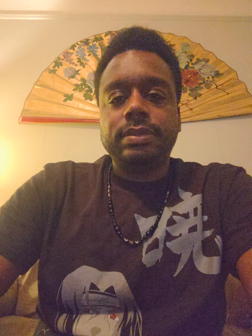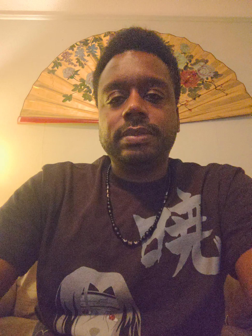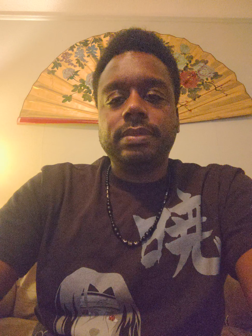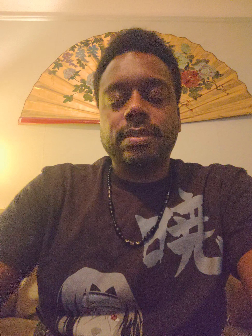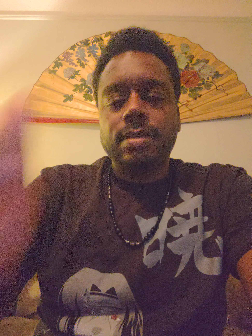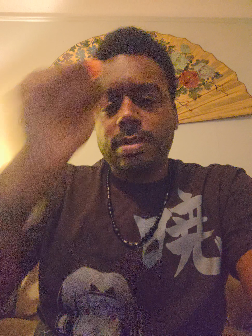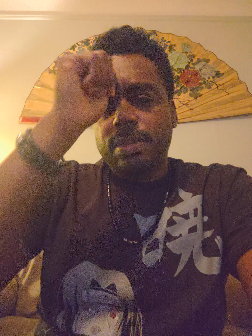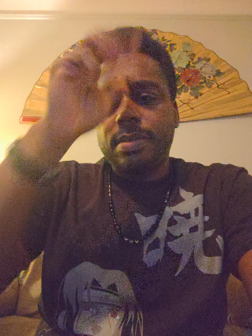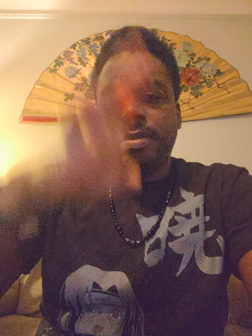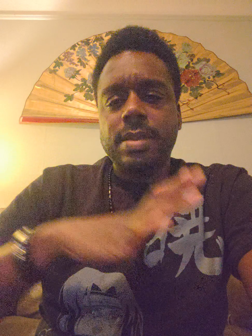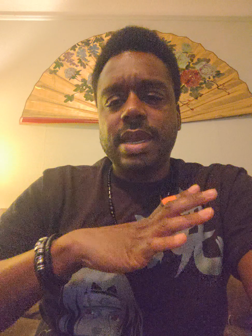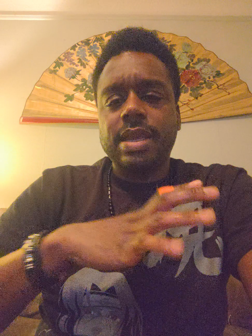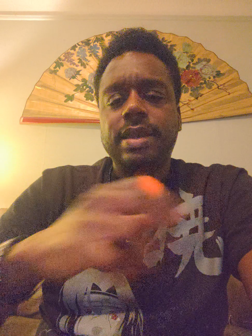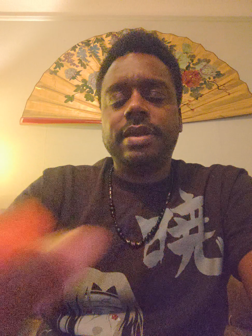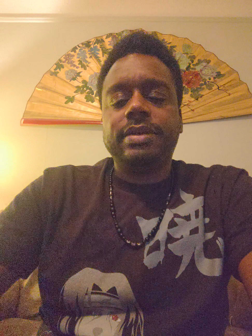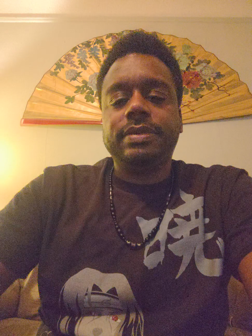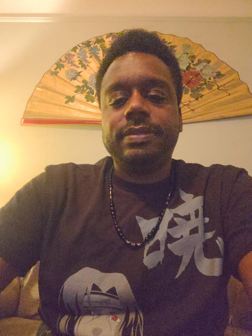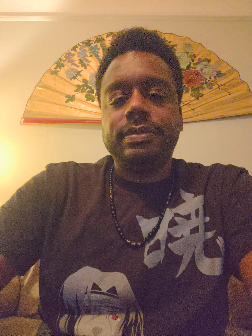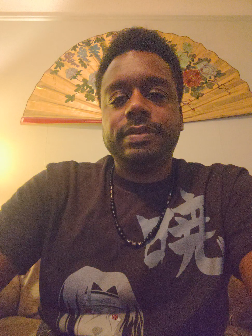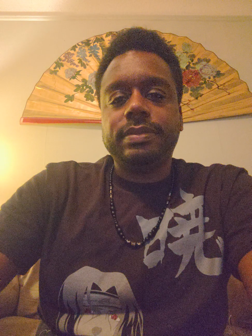man